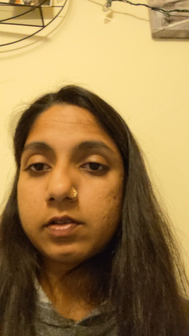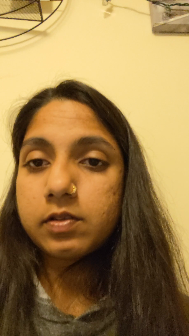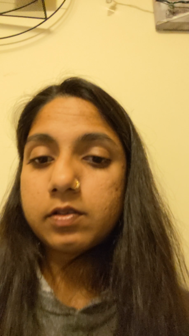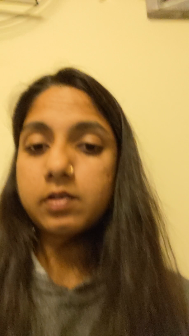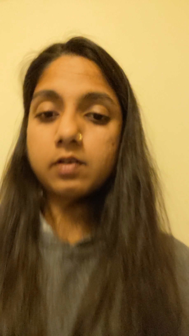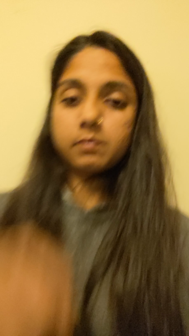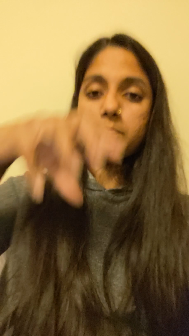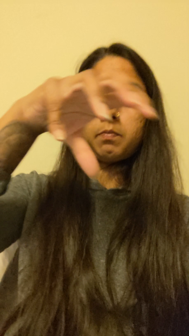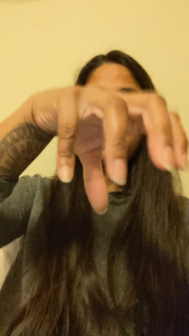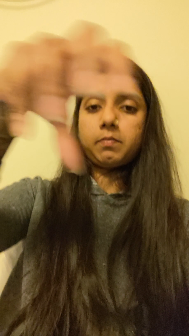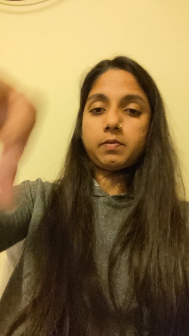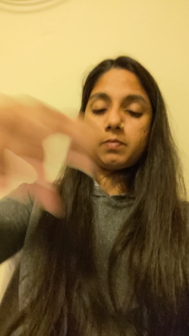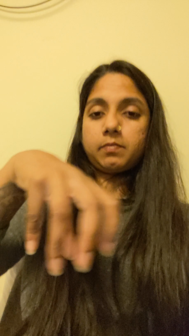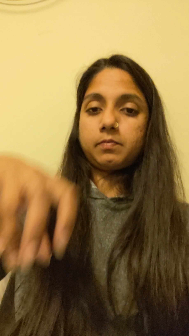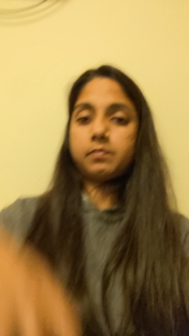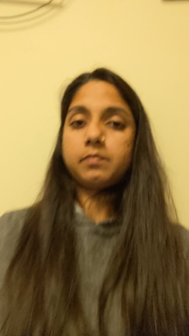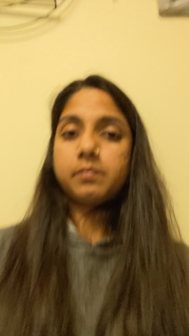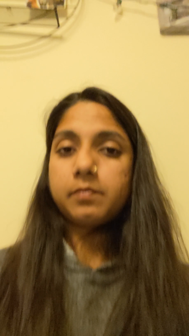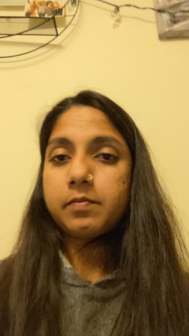block